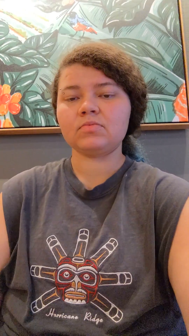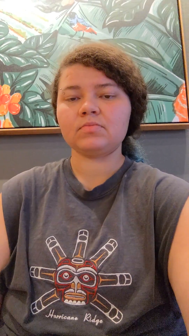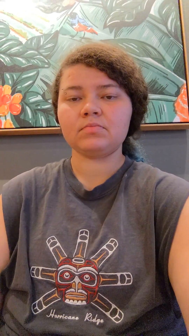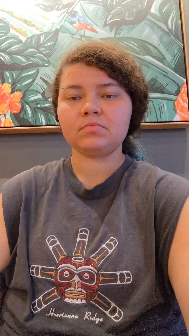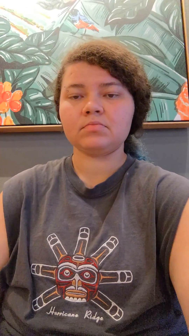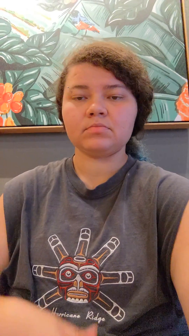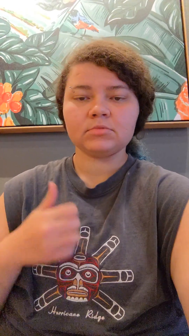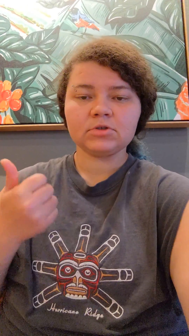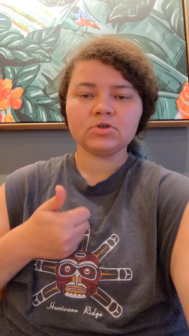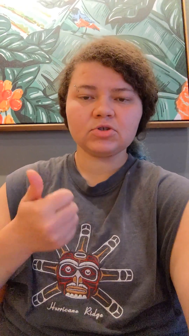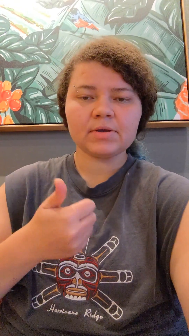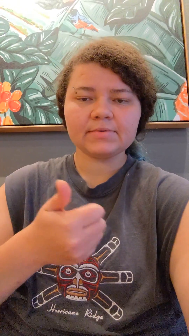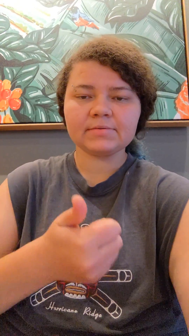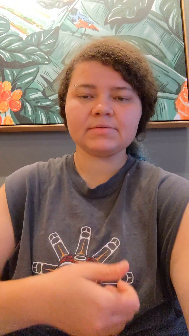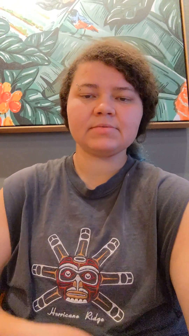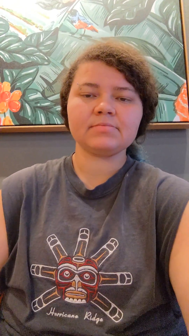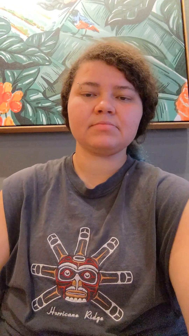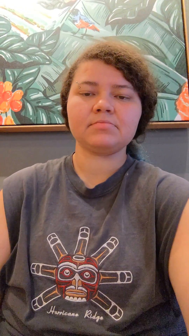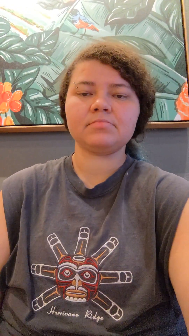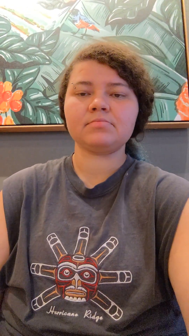chase